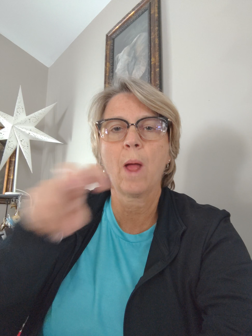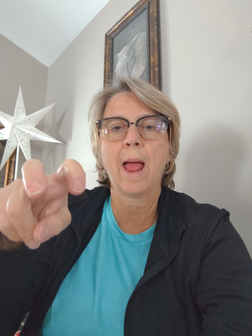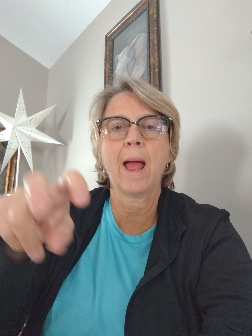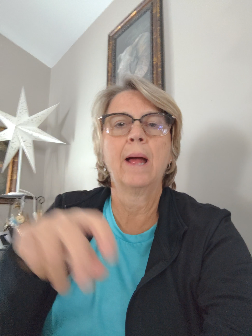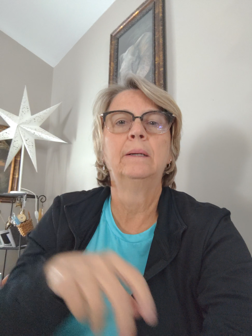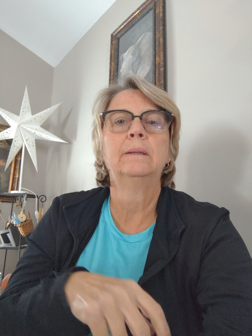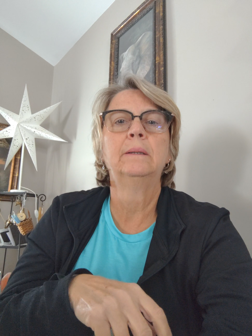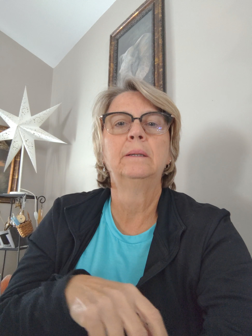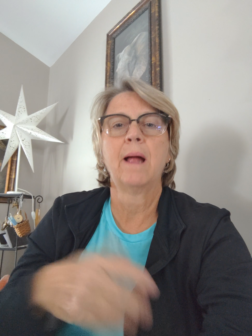ride